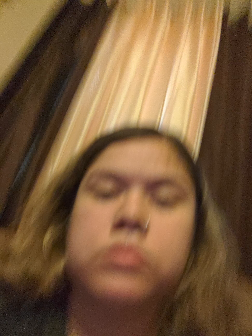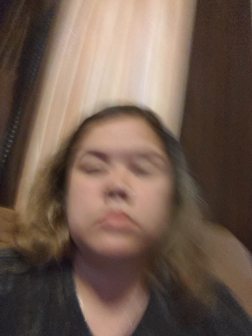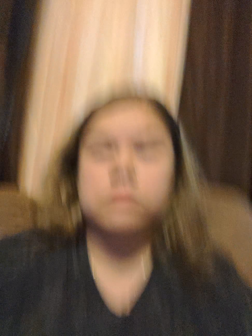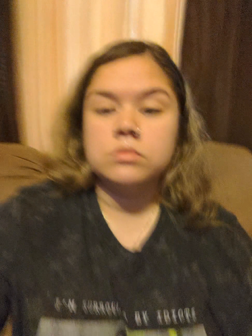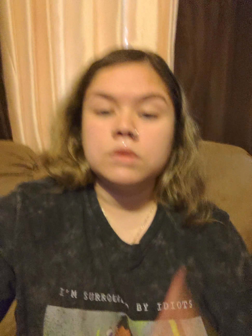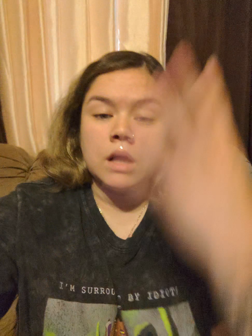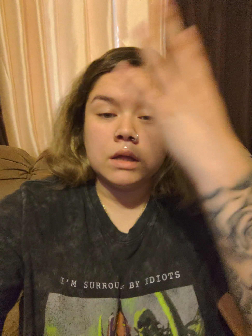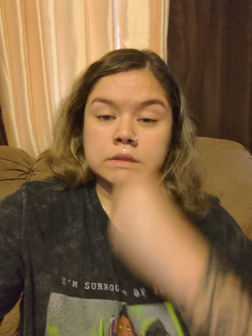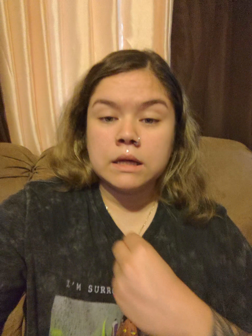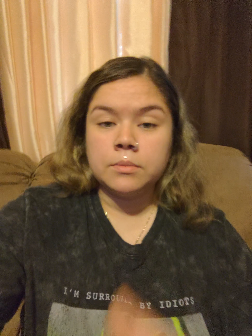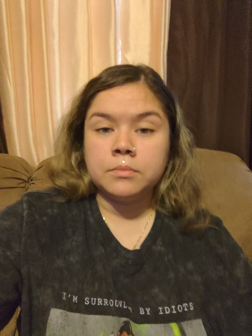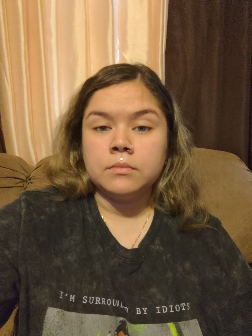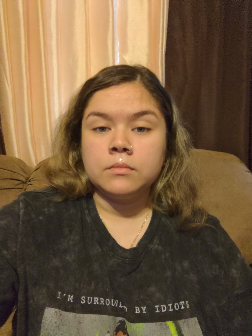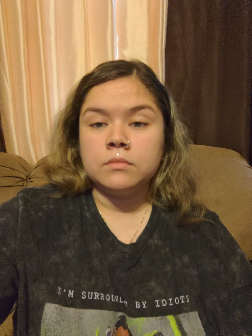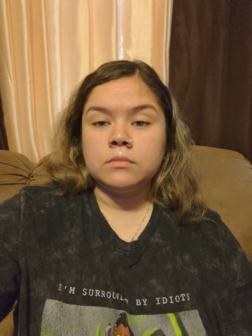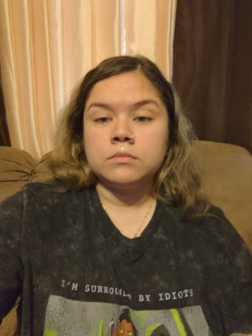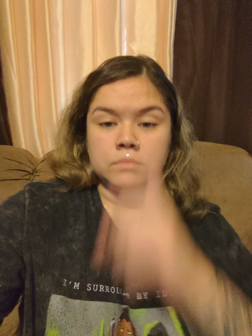asleep